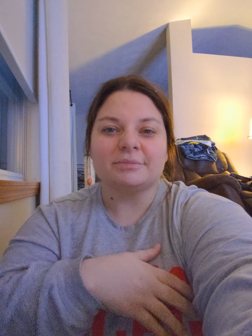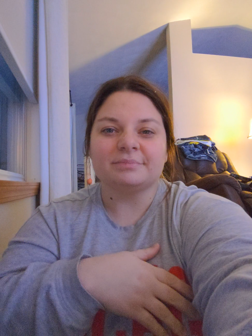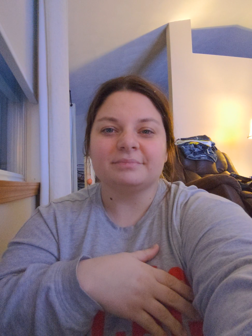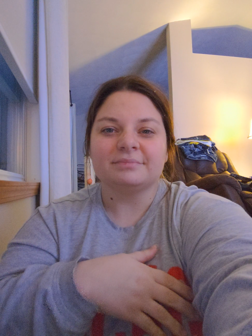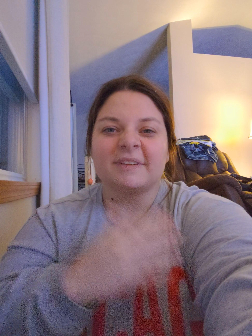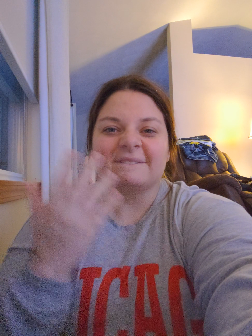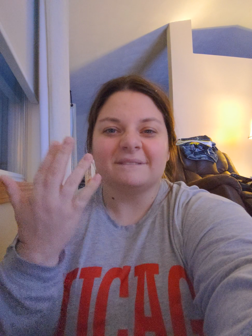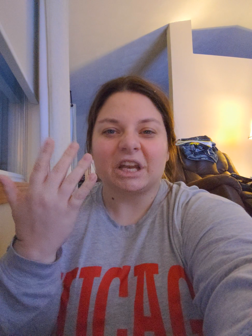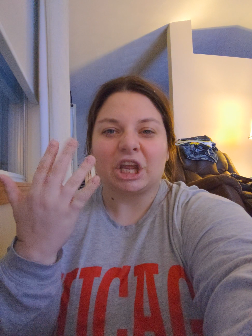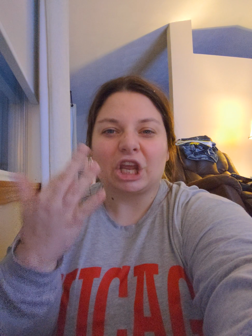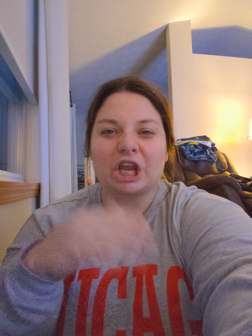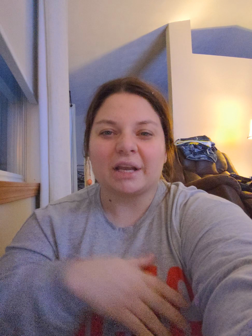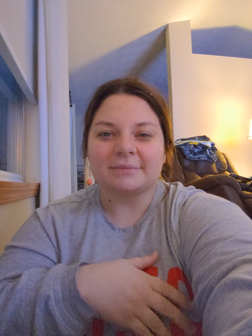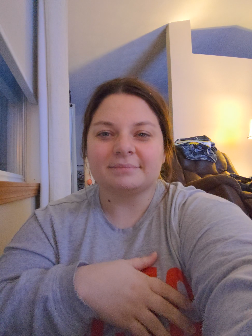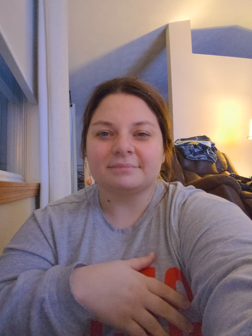finger